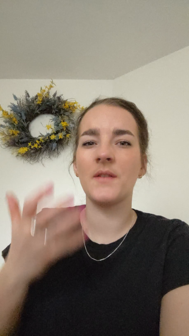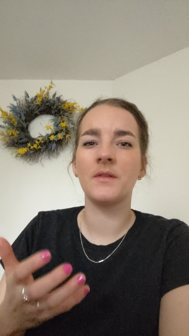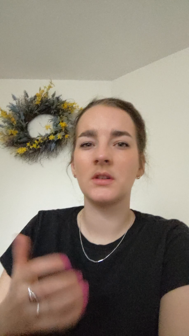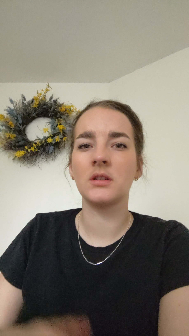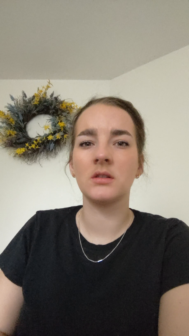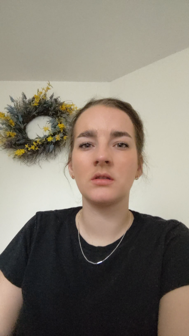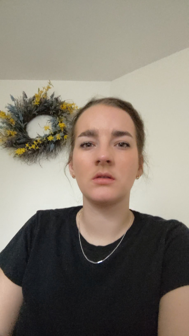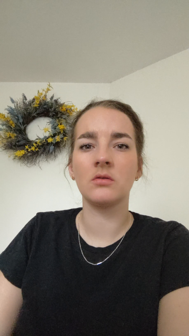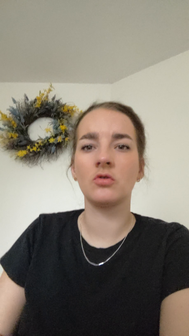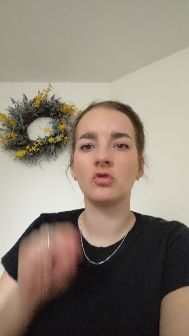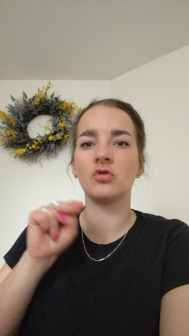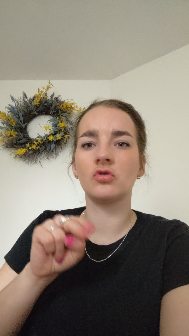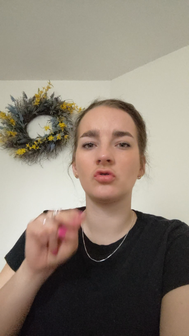nurse